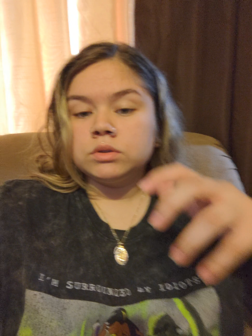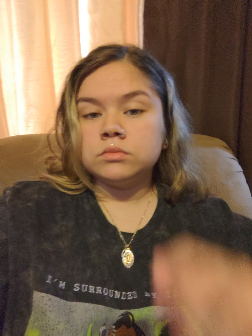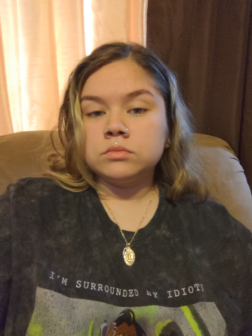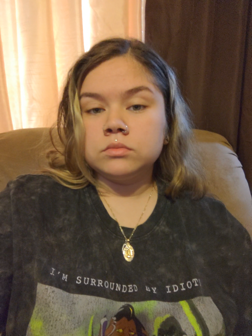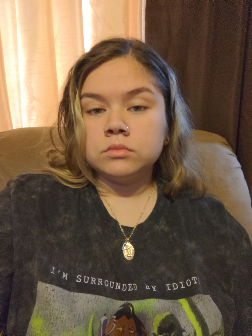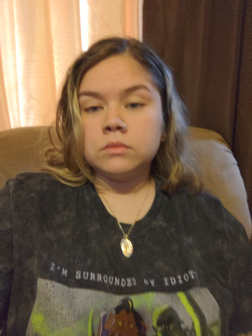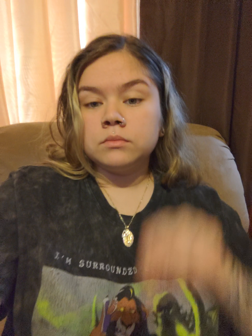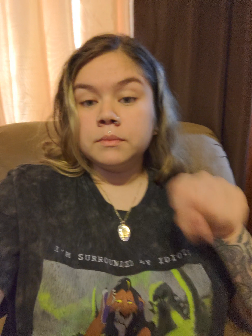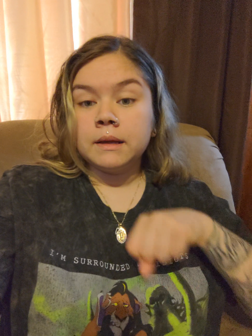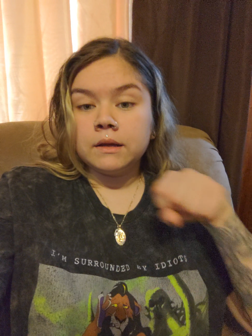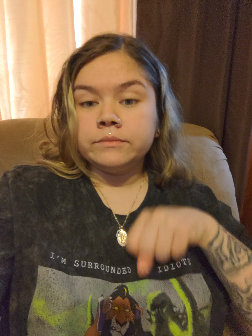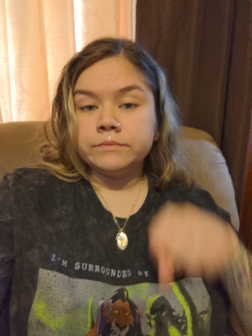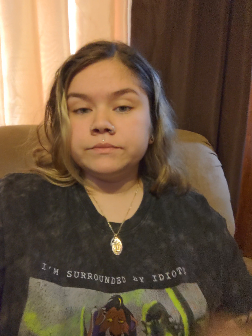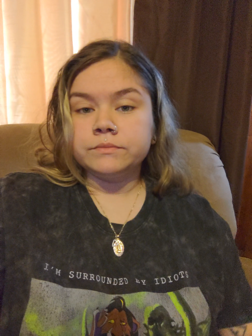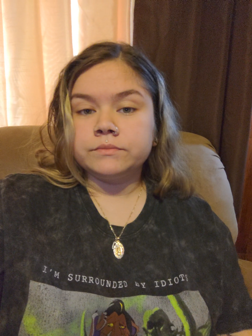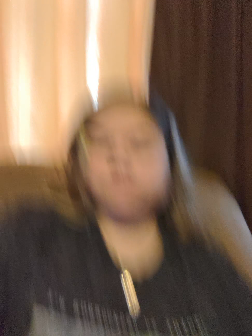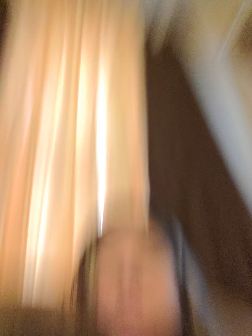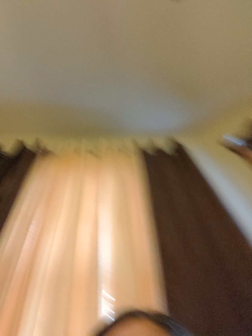bicycle